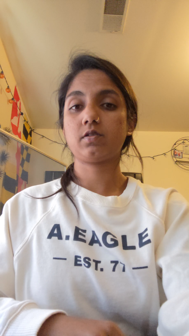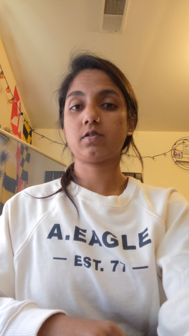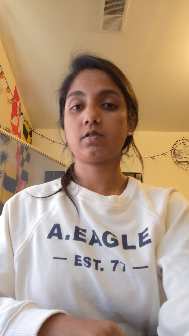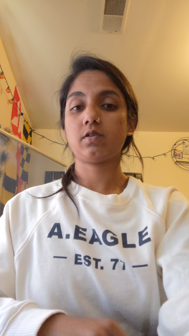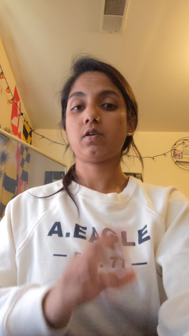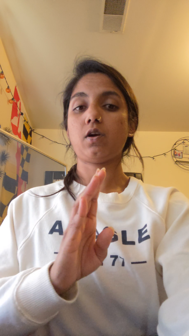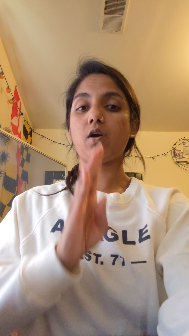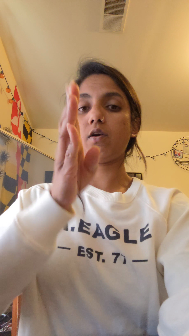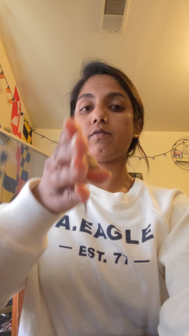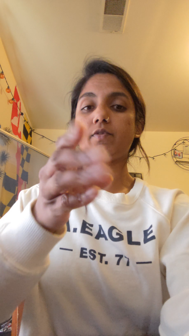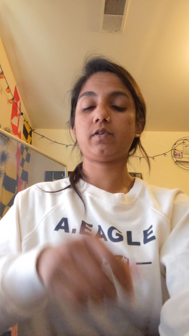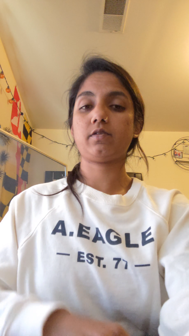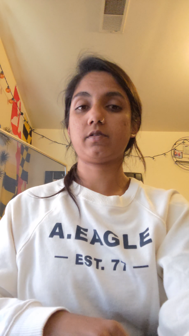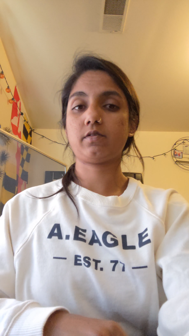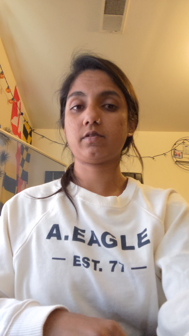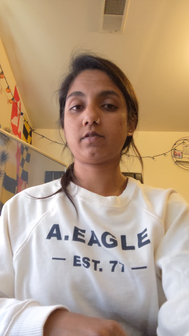over